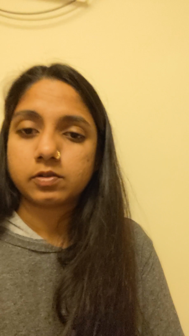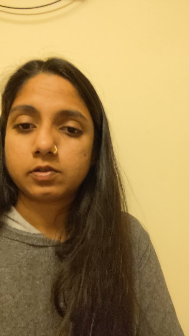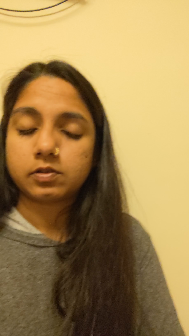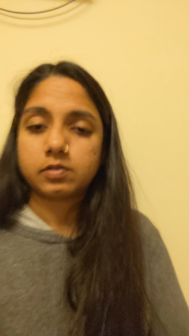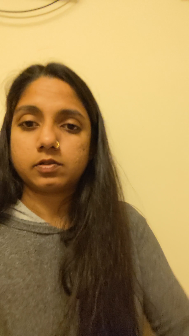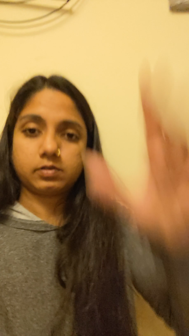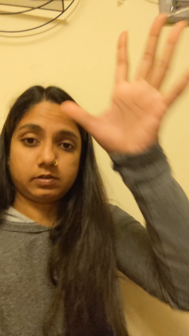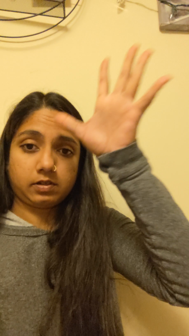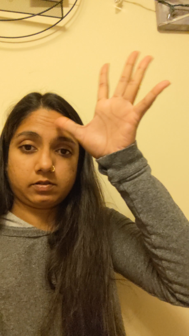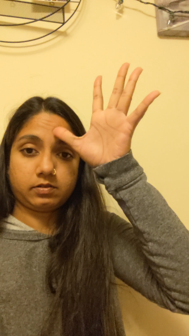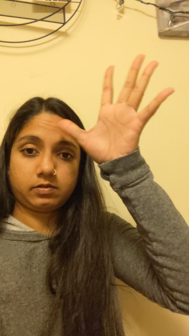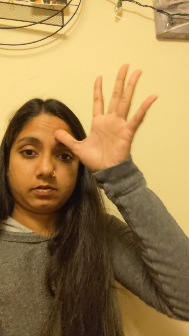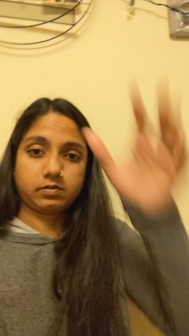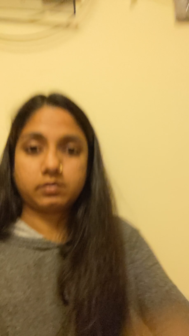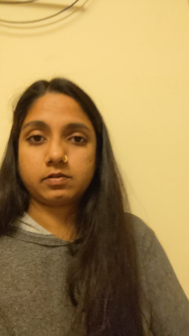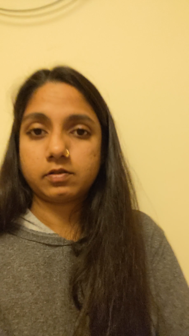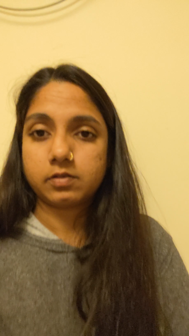daddy